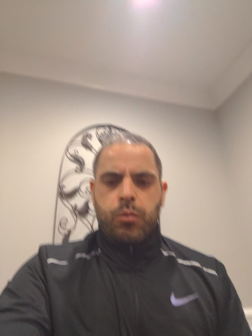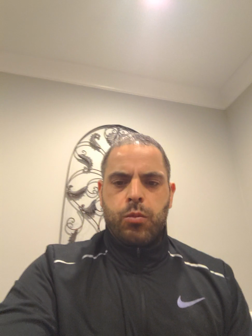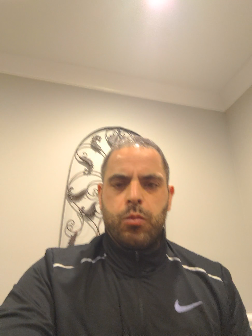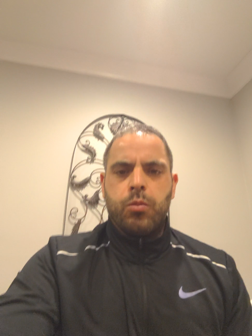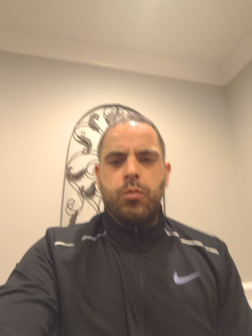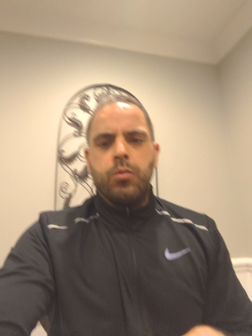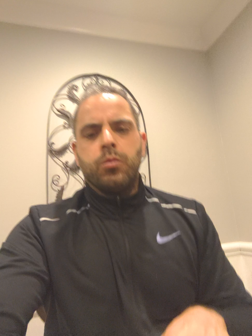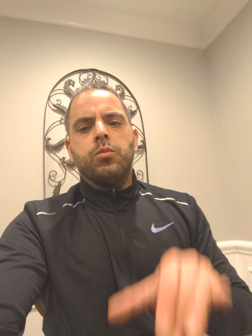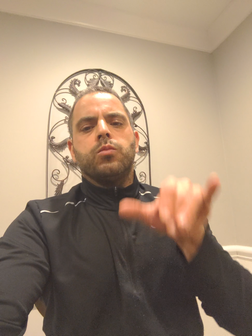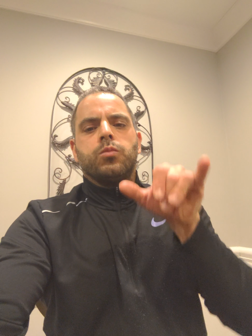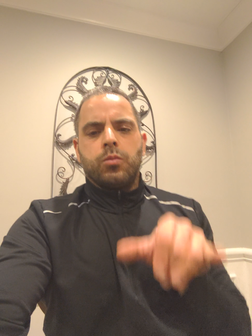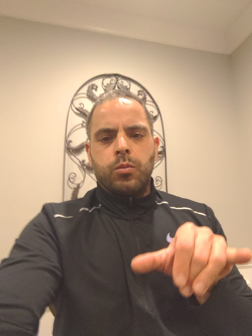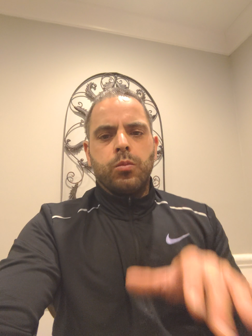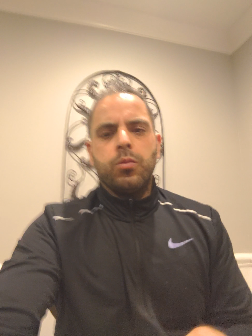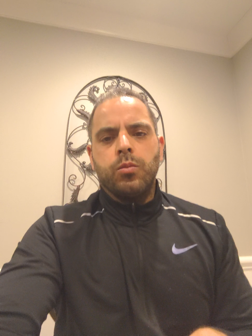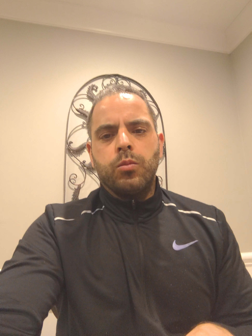stay